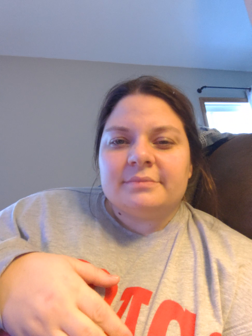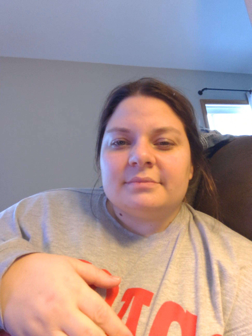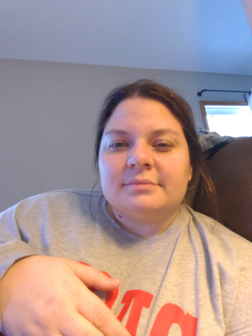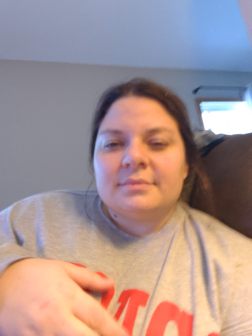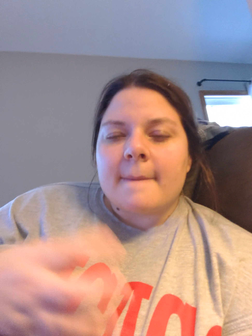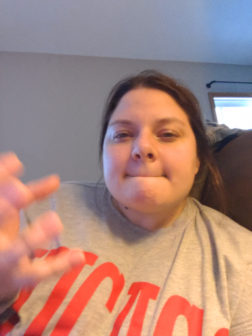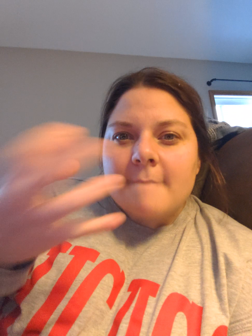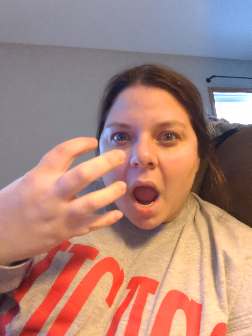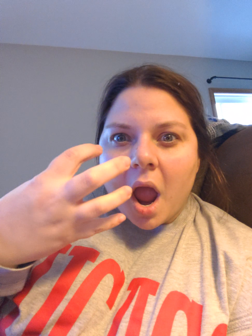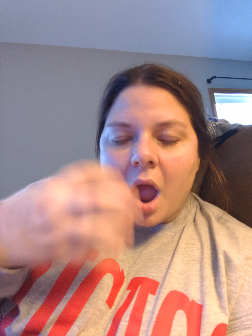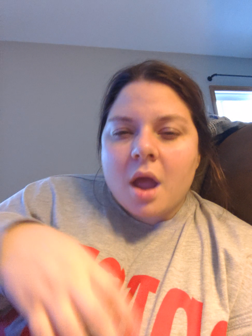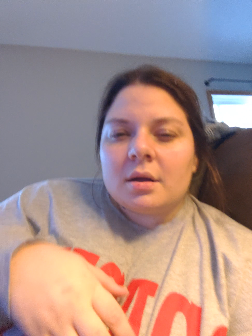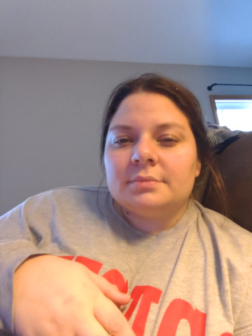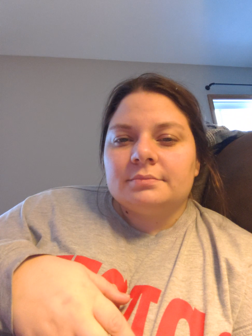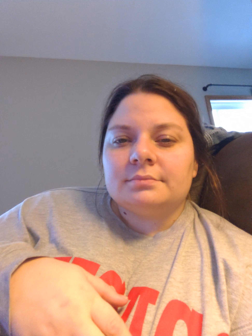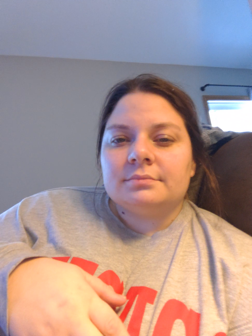mad